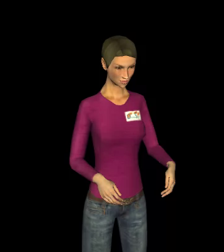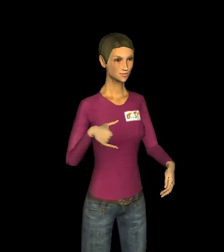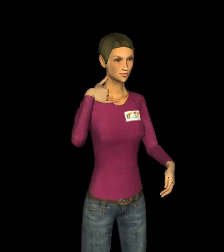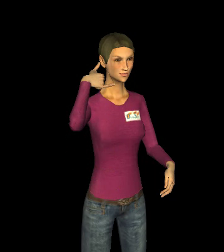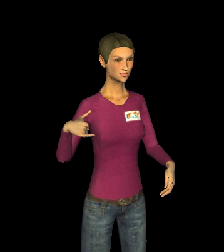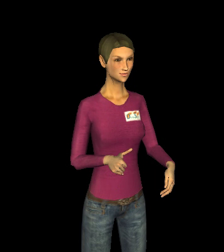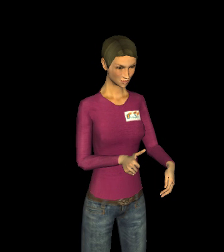يتصل هاتفيا